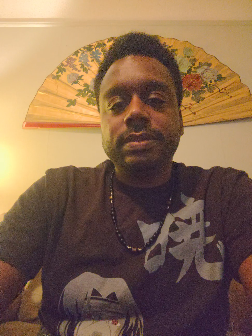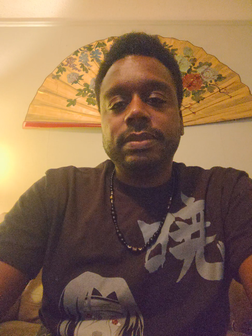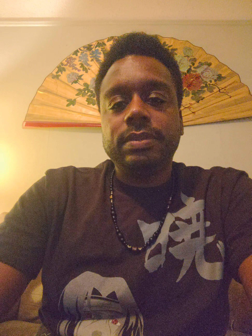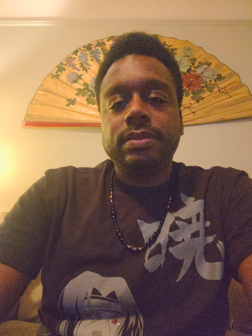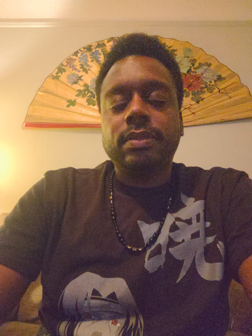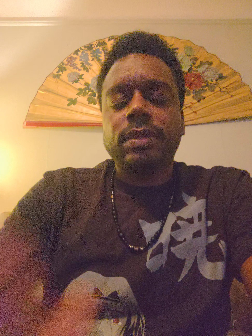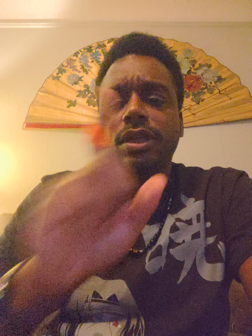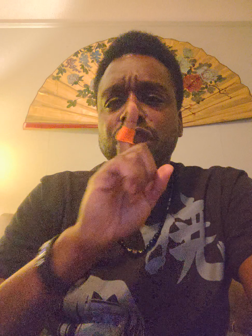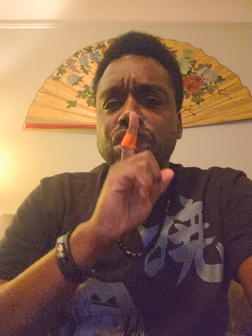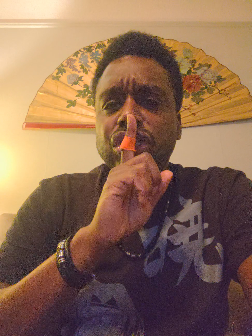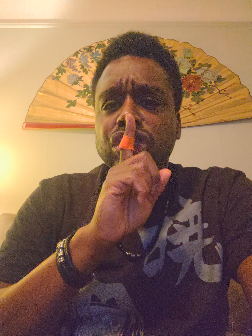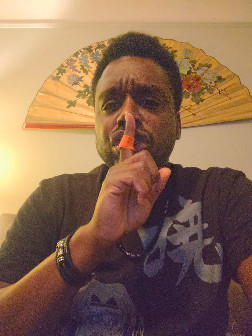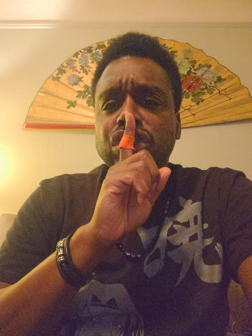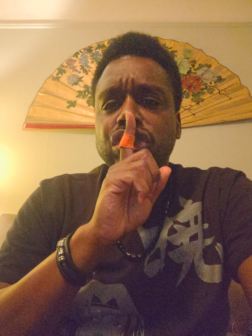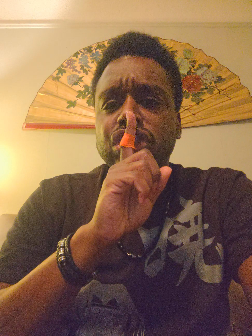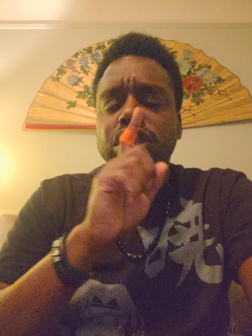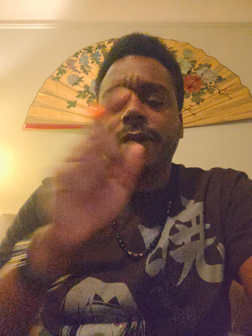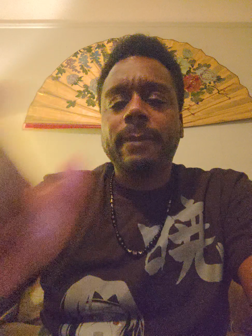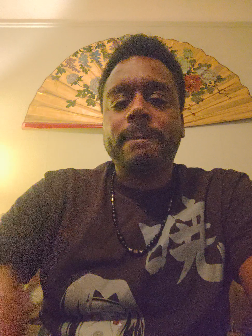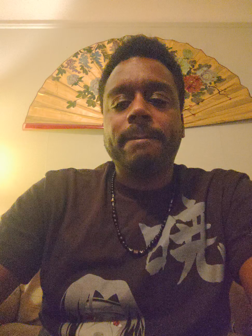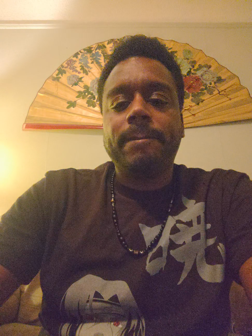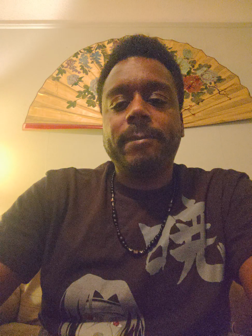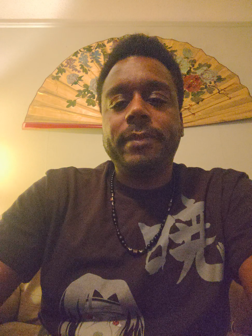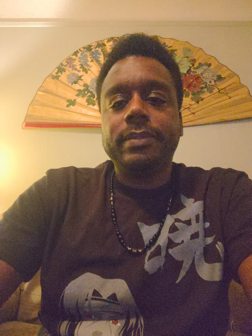shhh